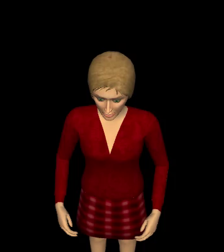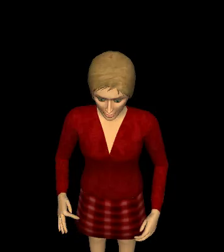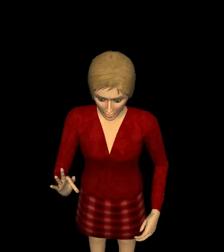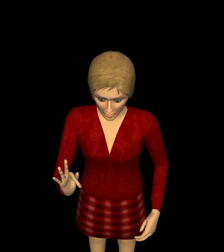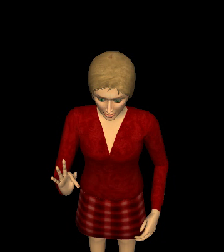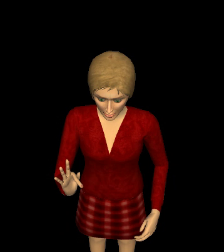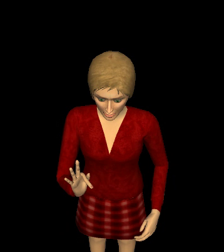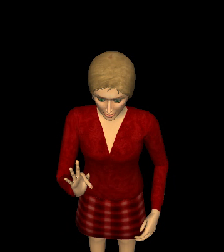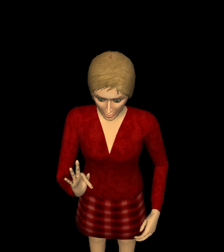أخ